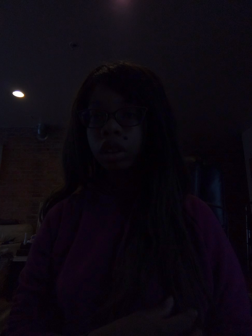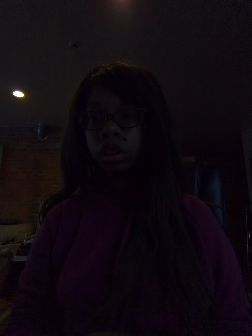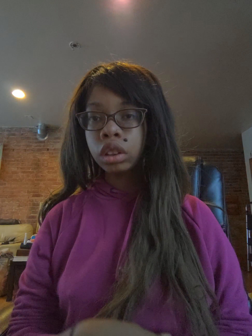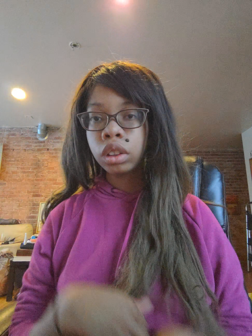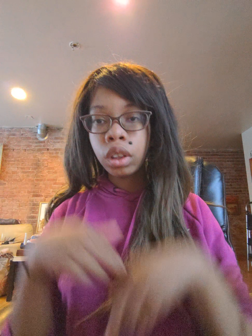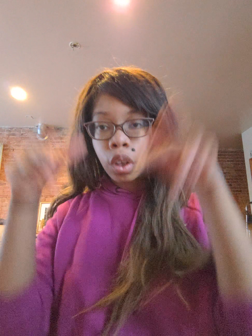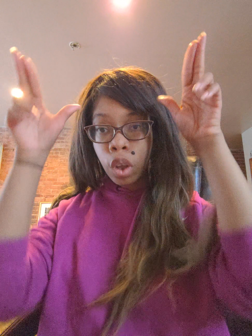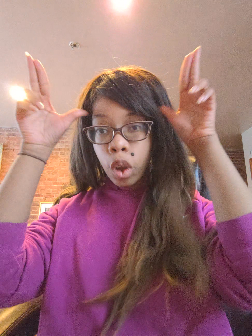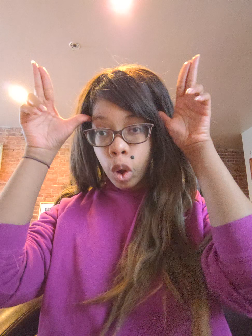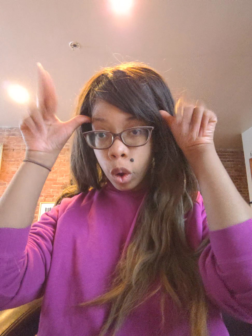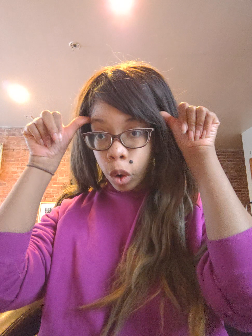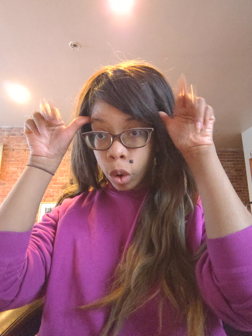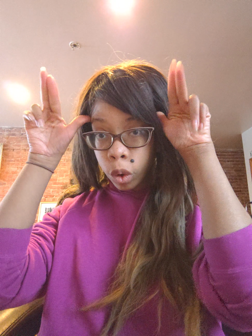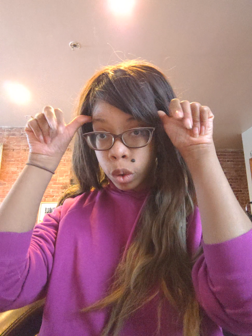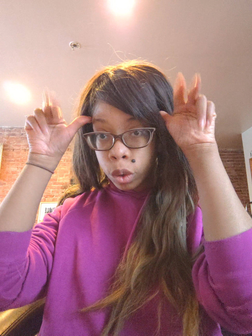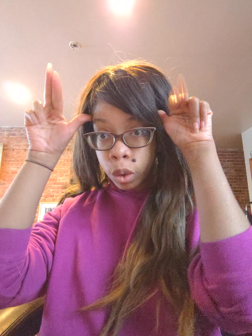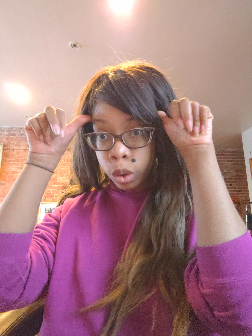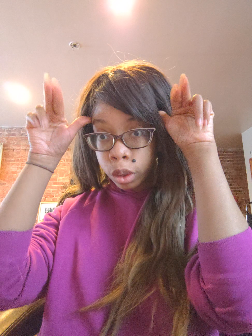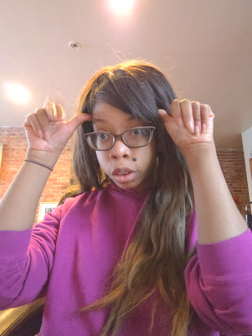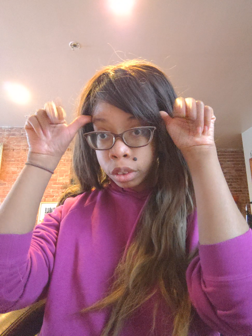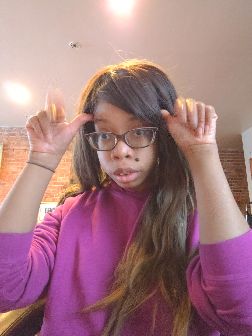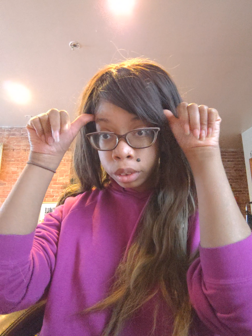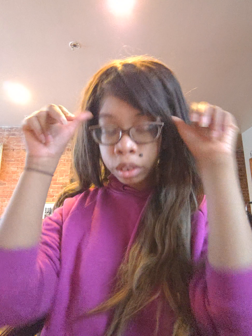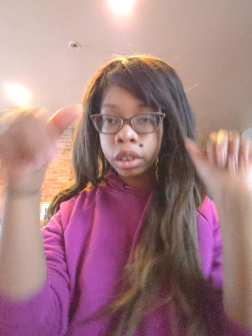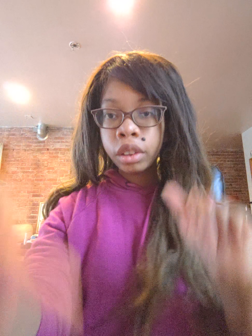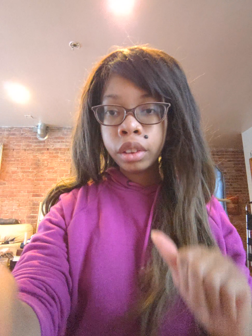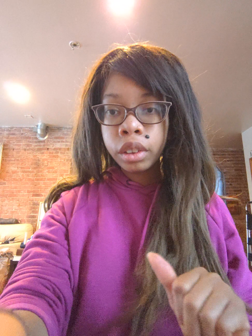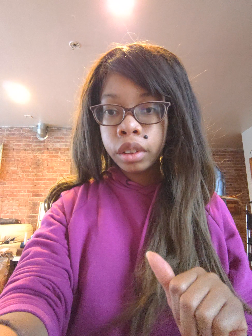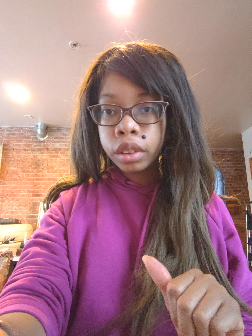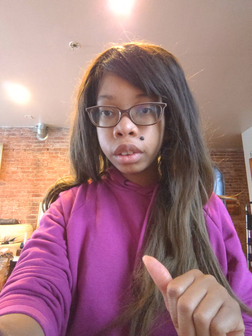horse